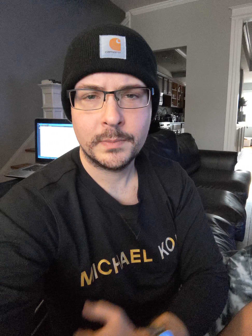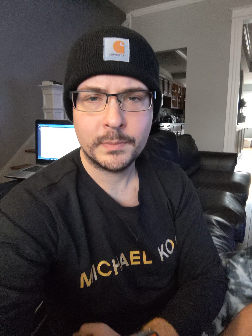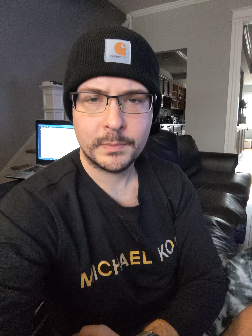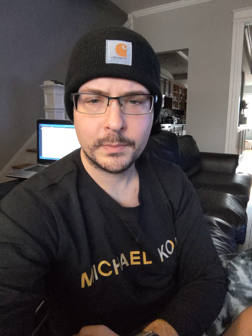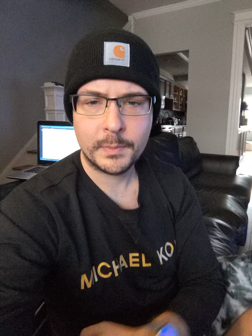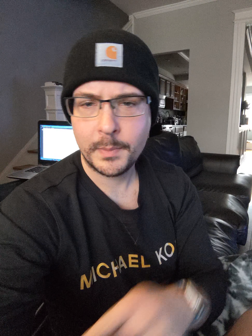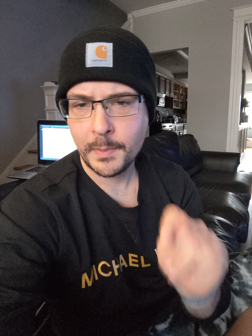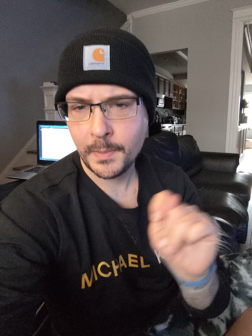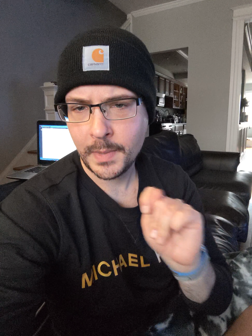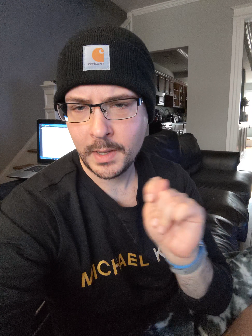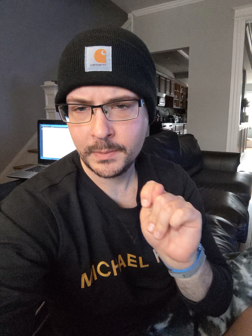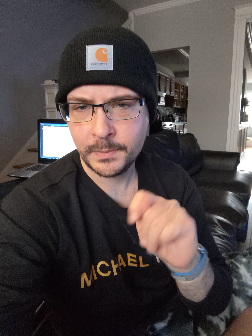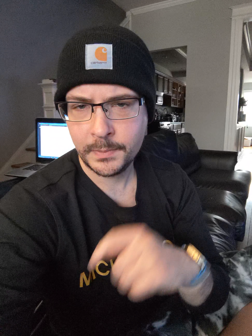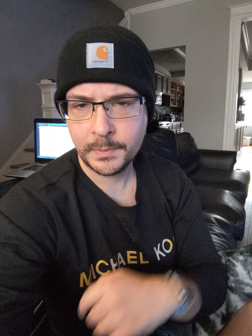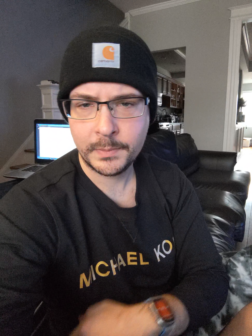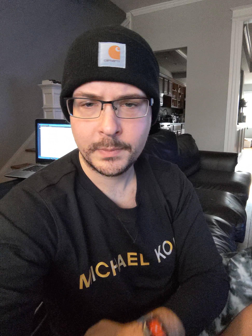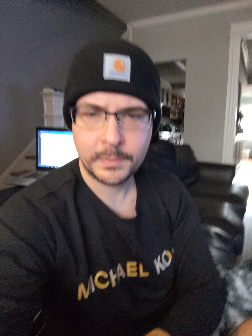potty